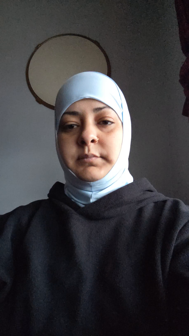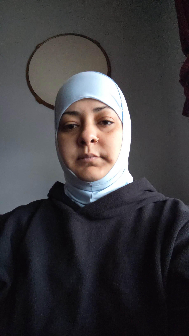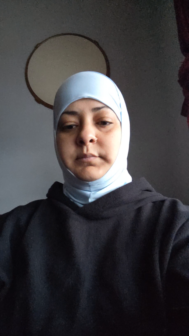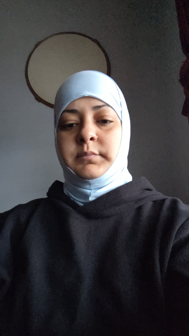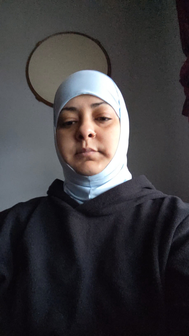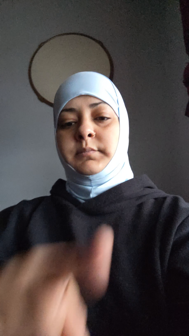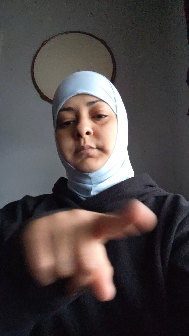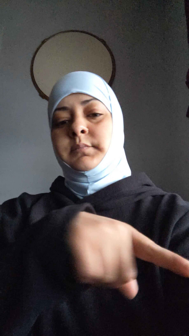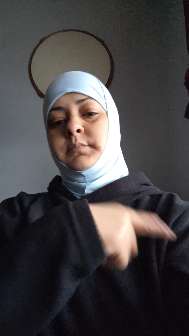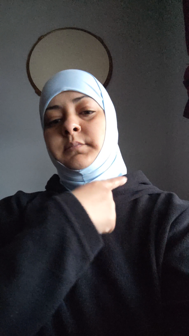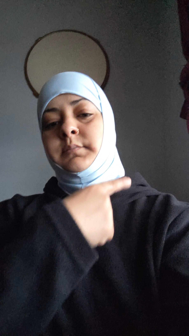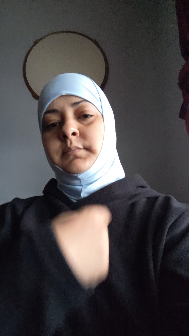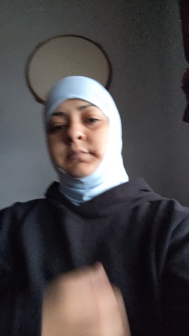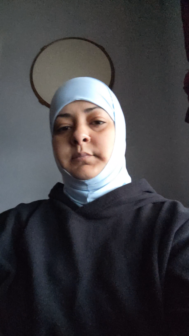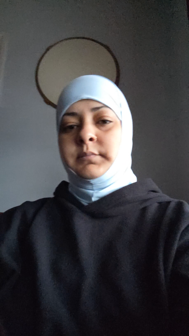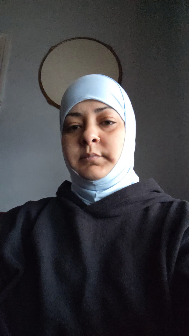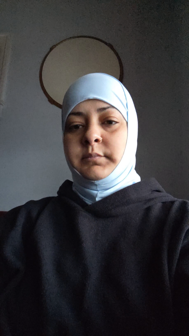long